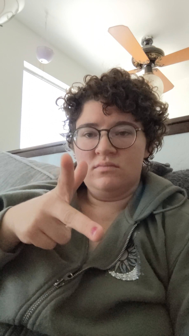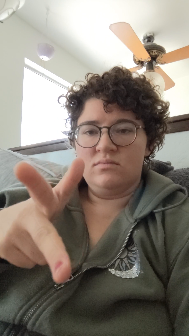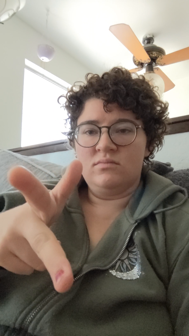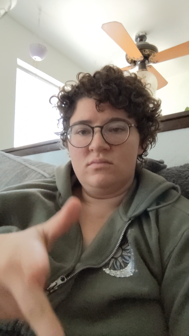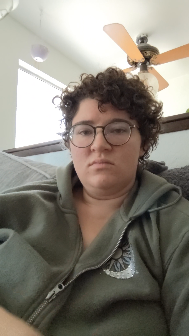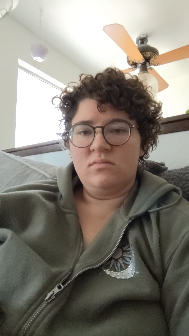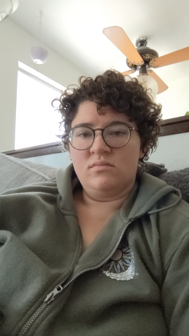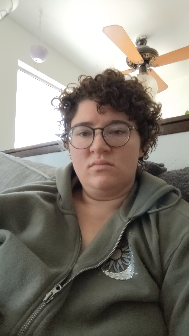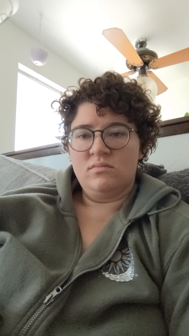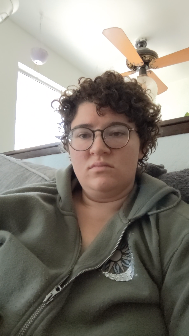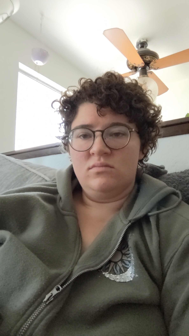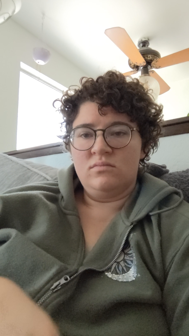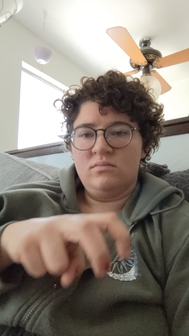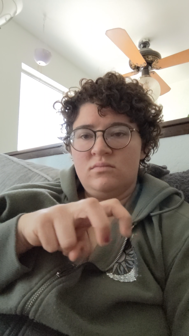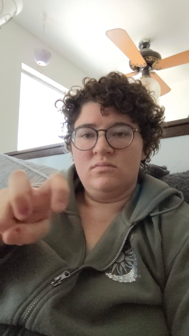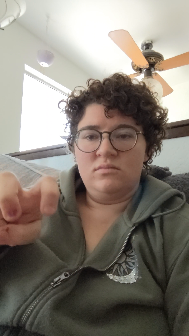bench